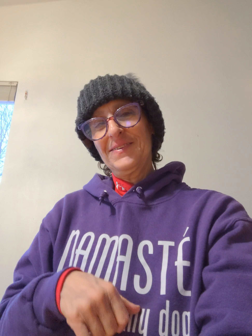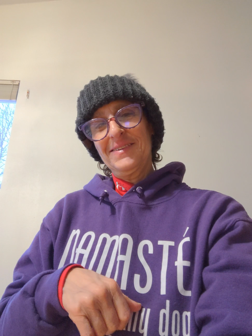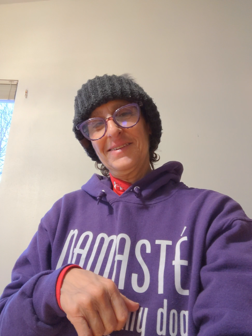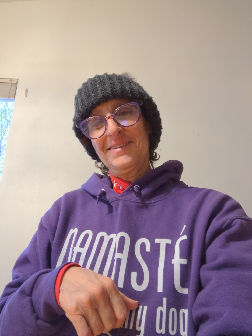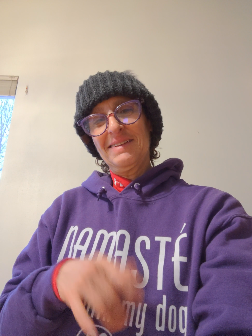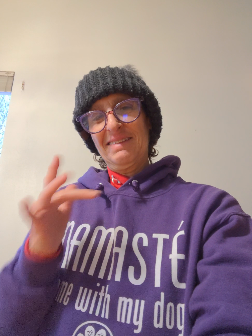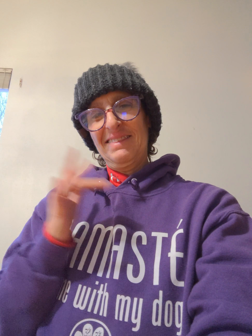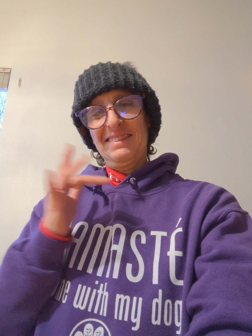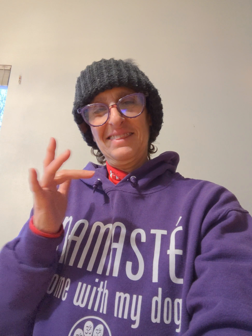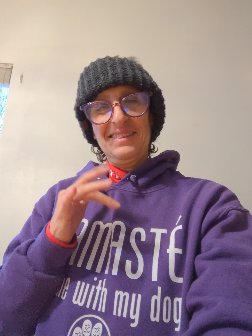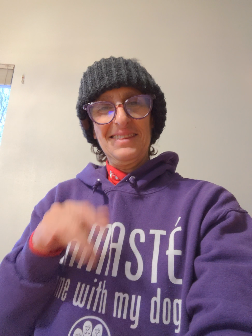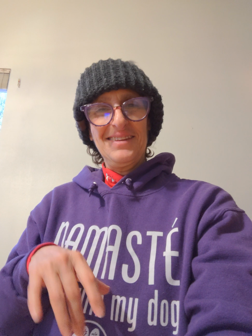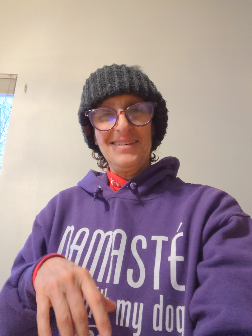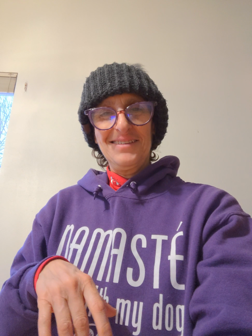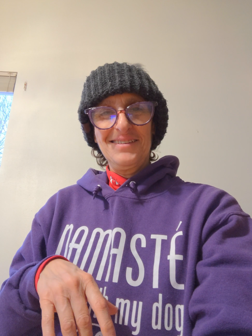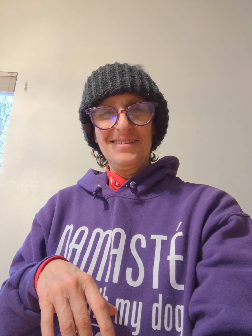yucky